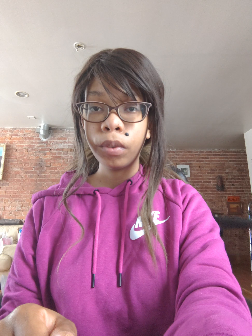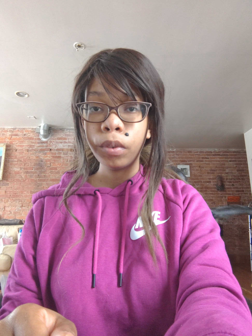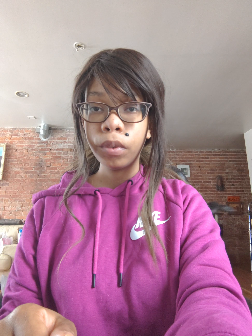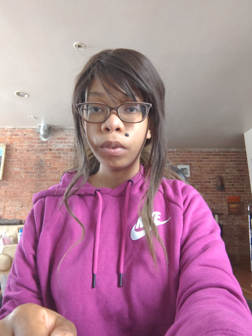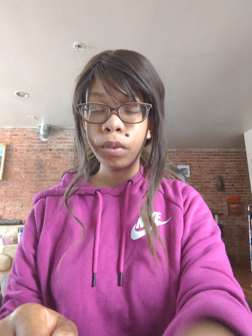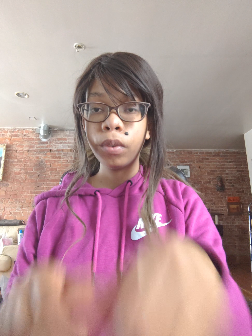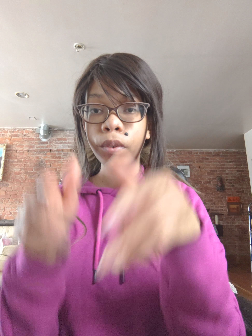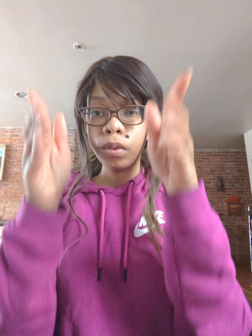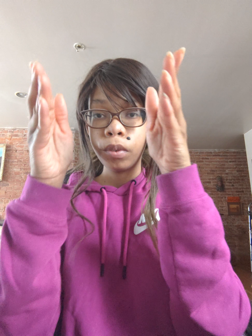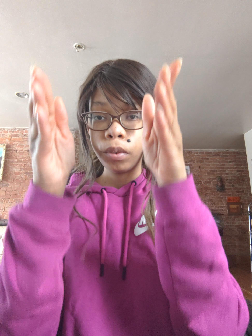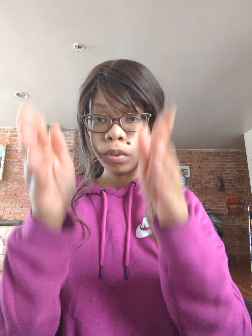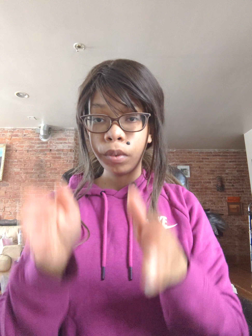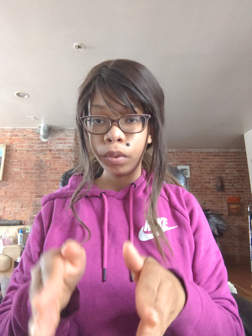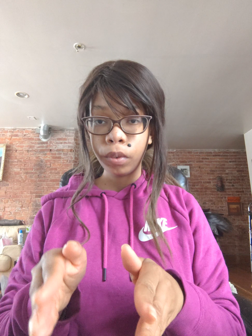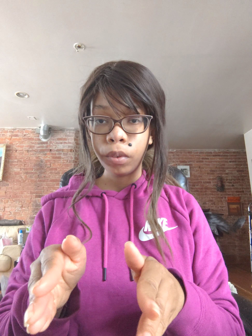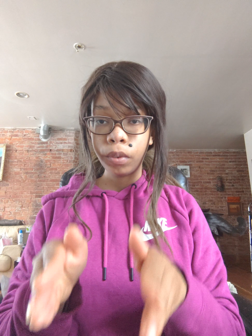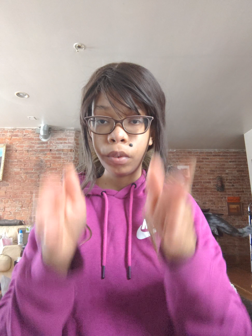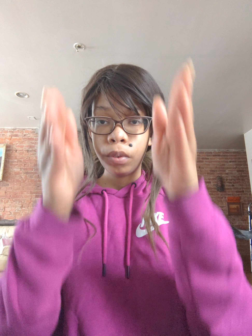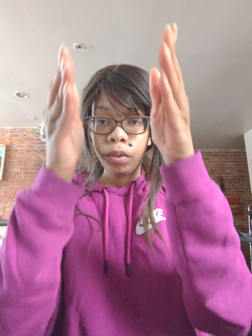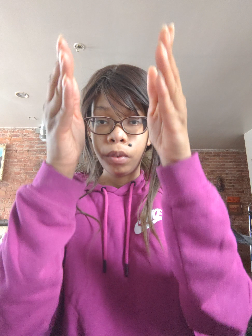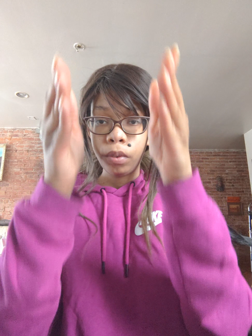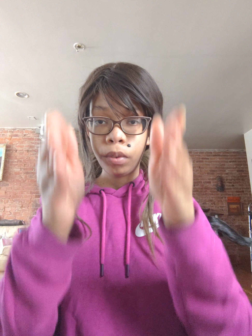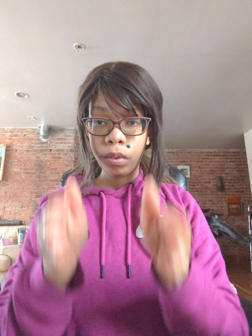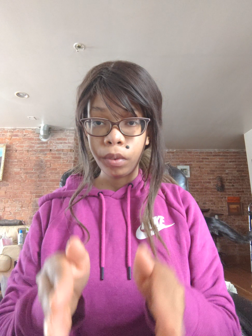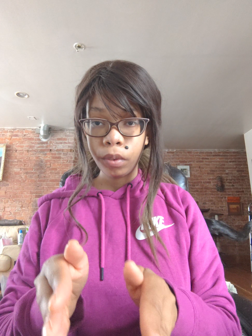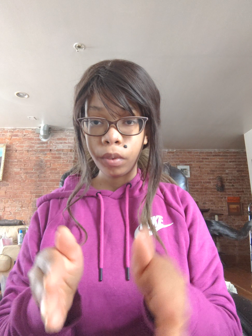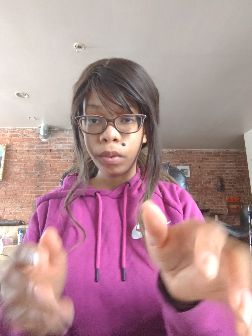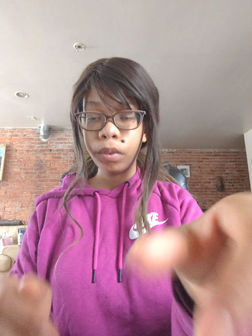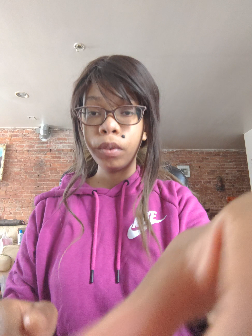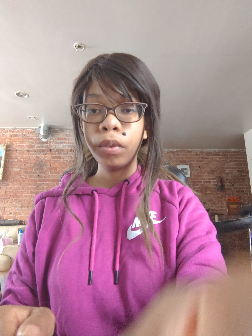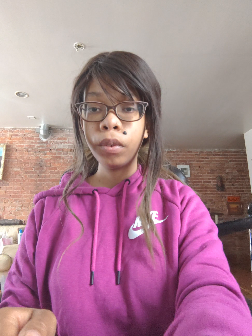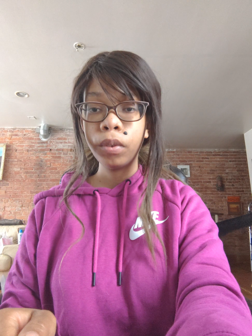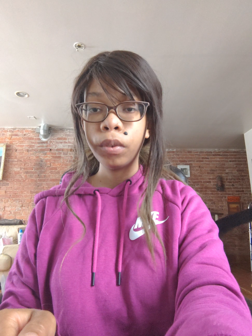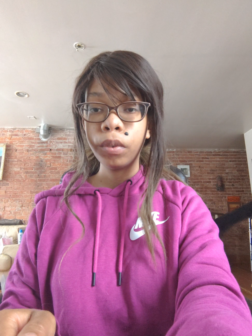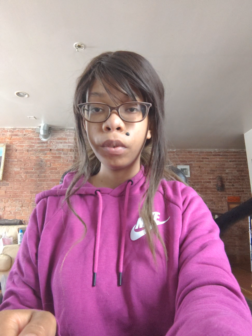person